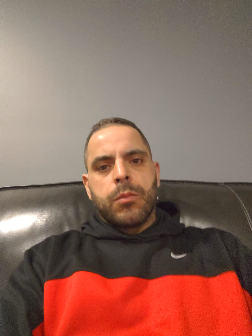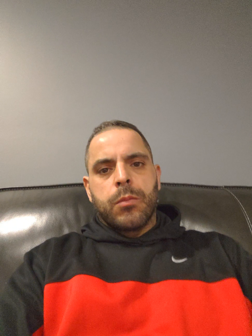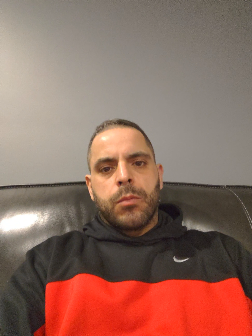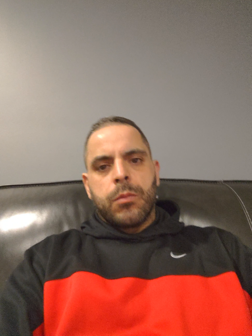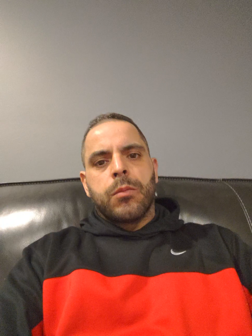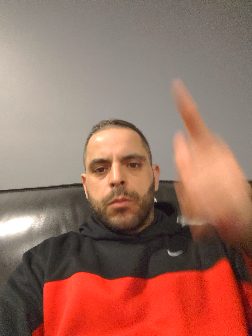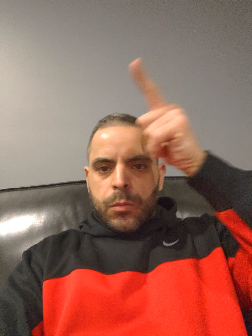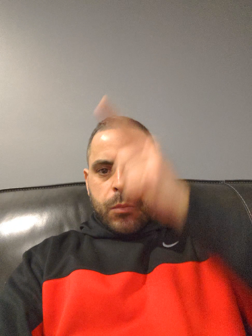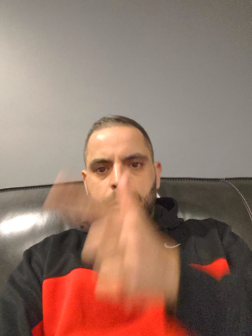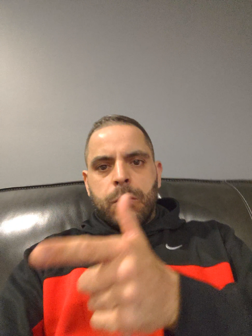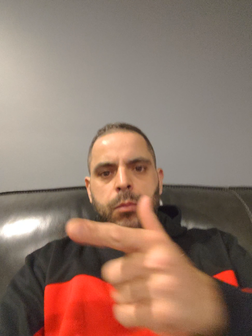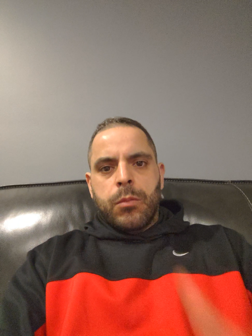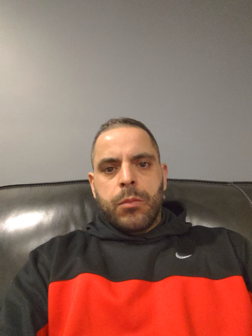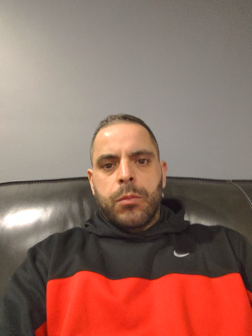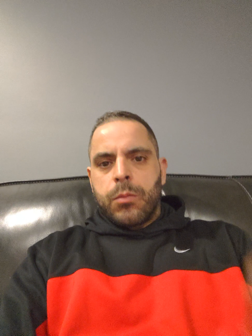brother